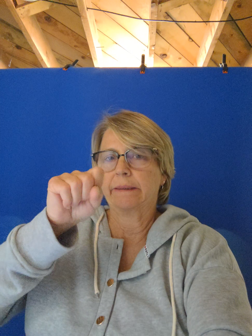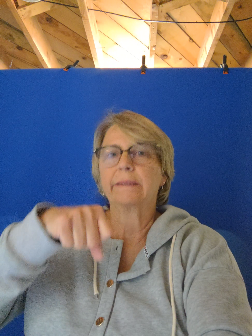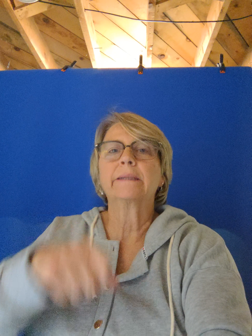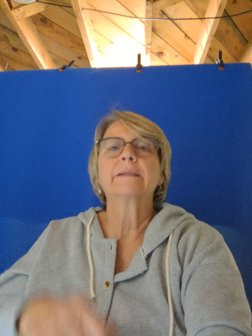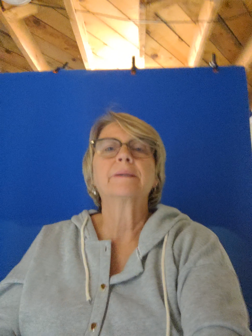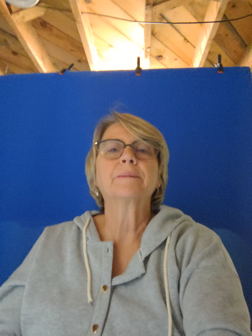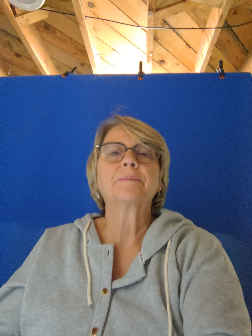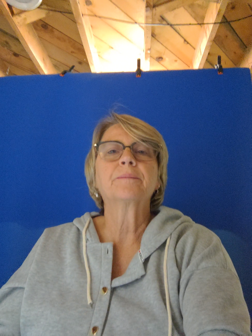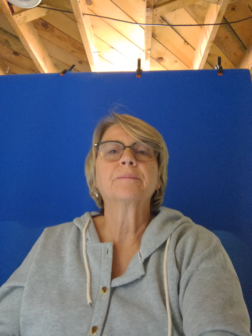yes